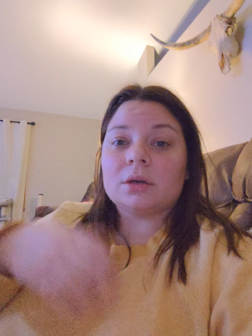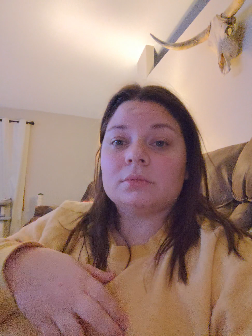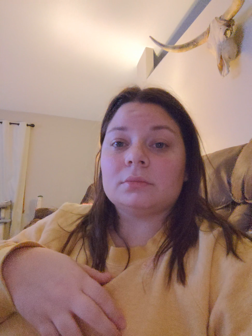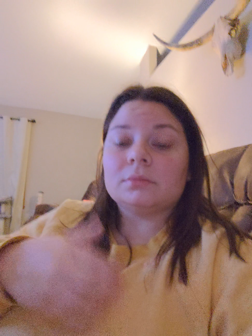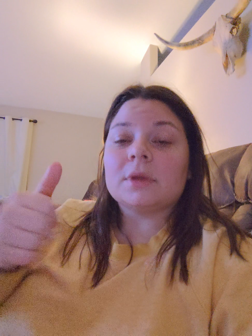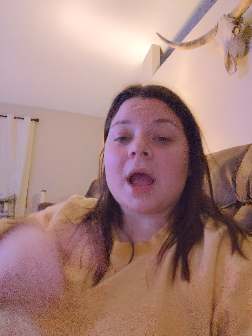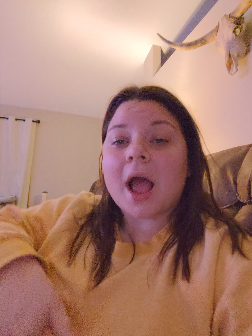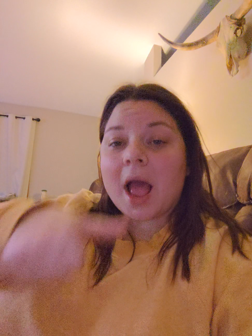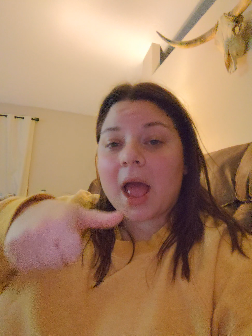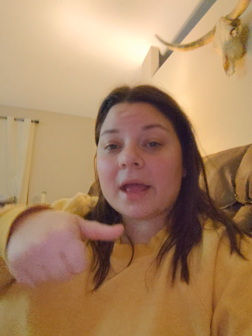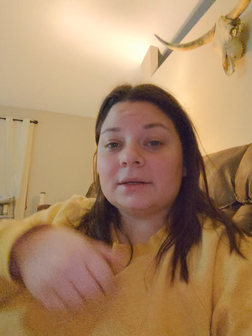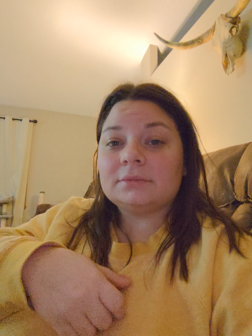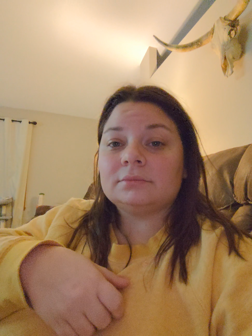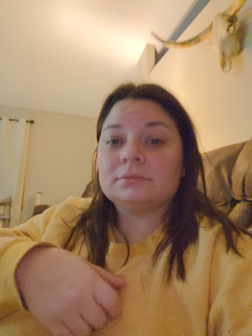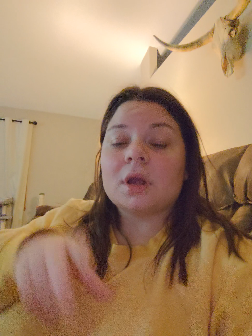hide